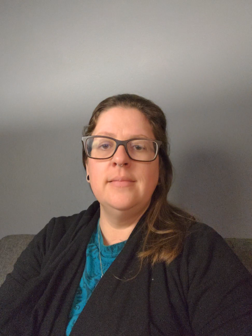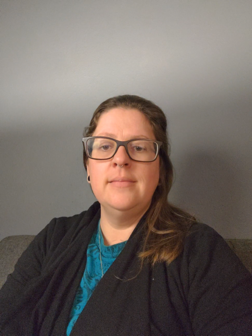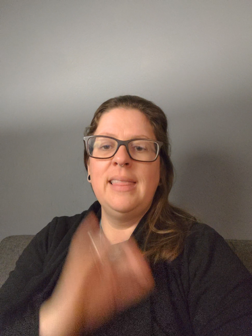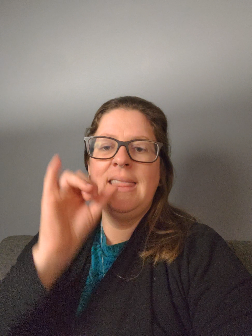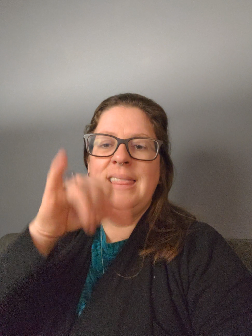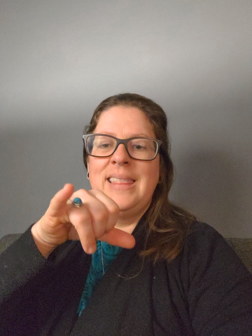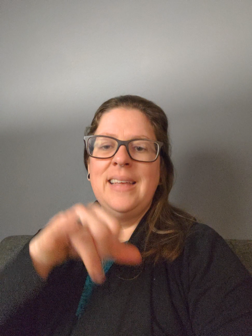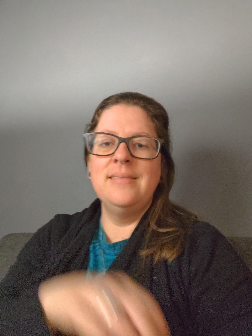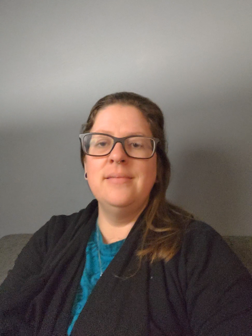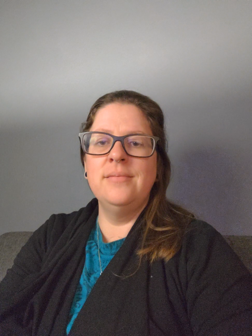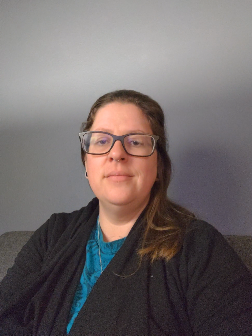that